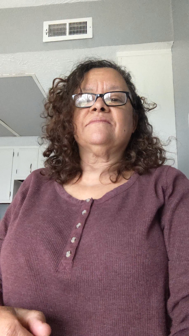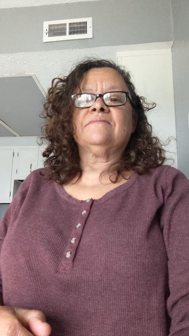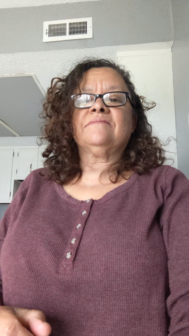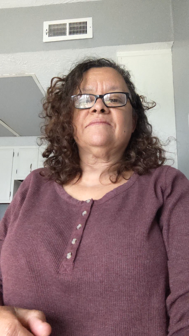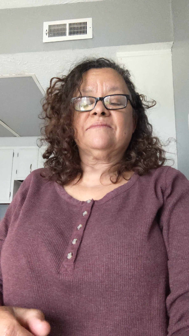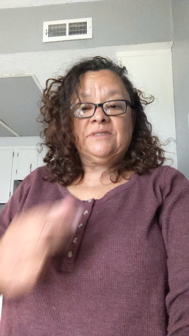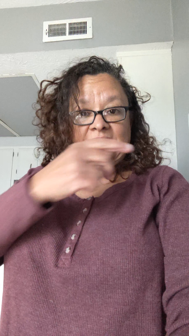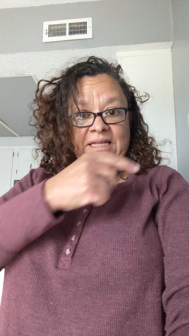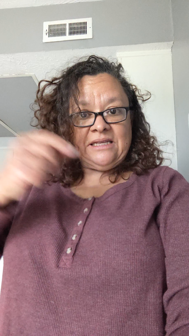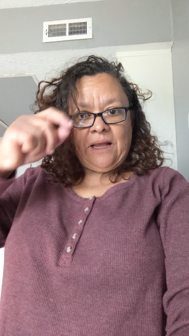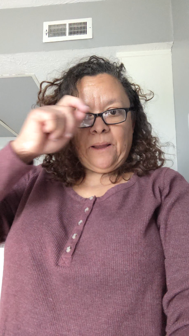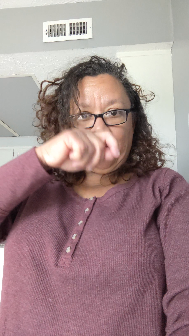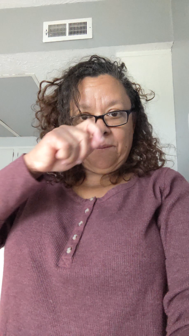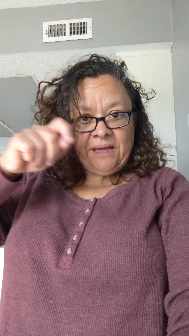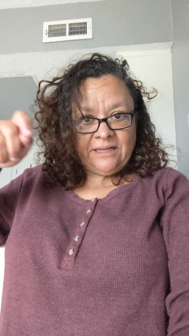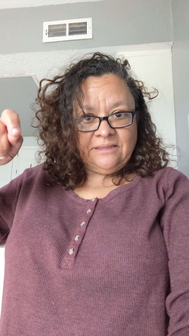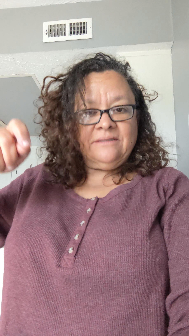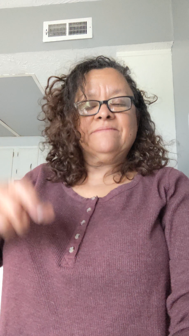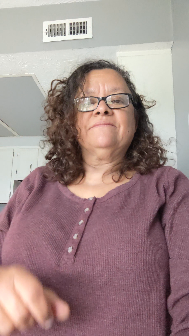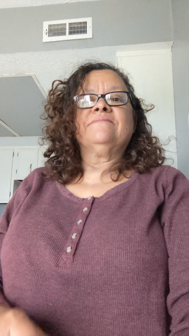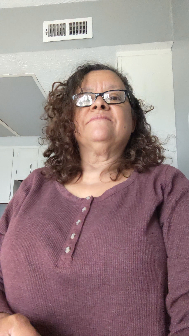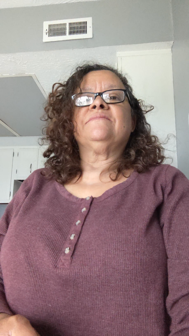peas